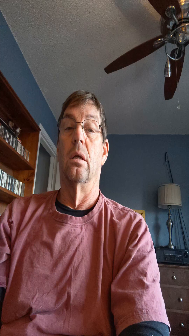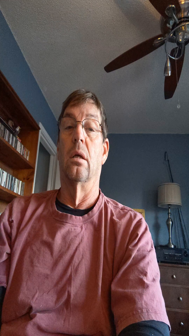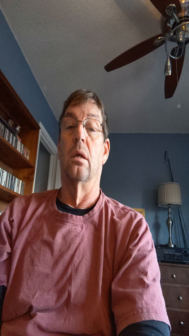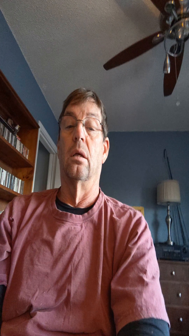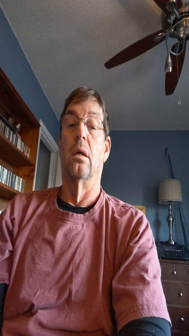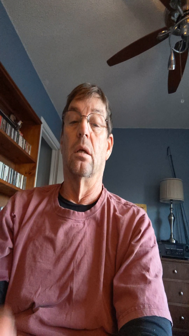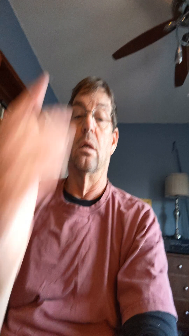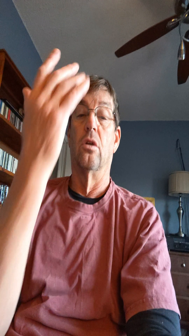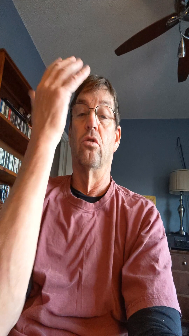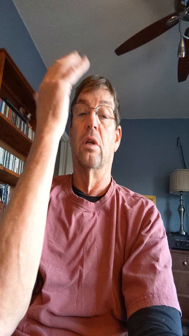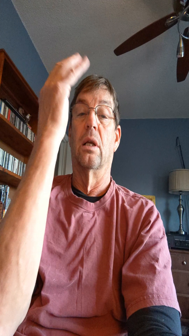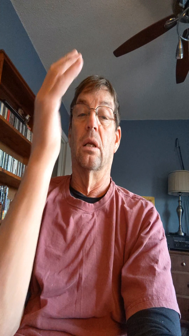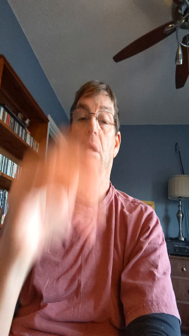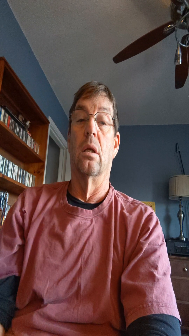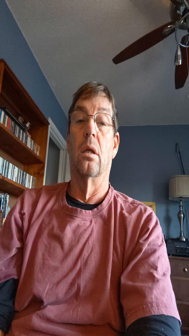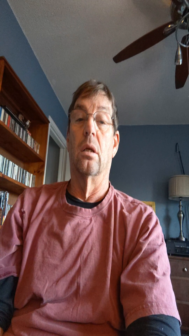tree